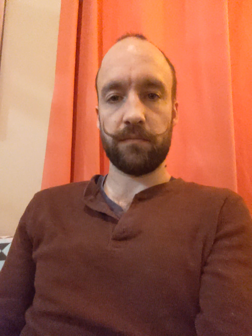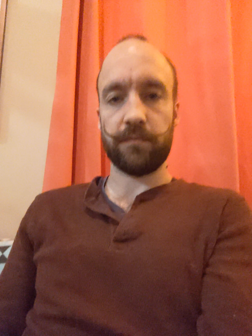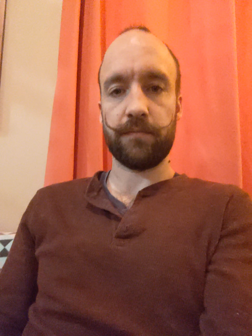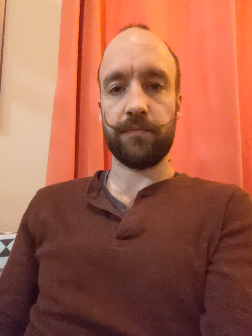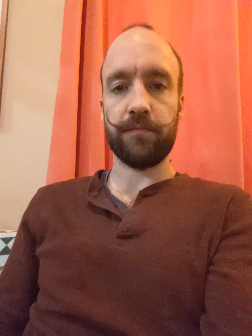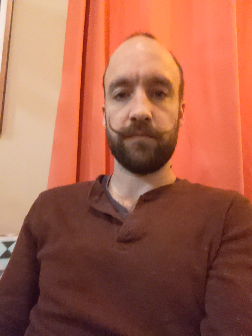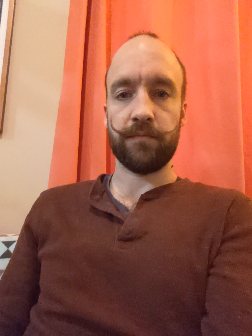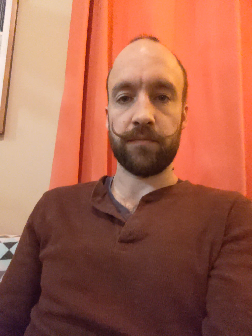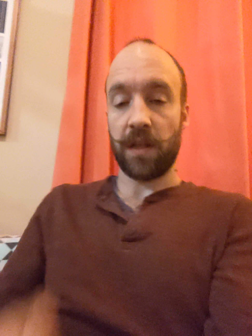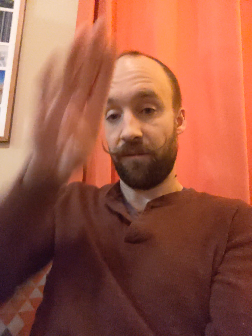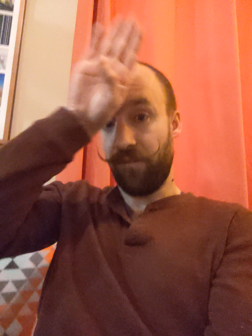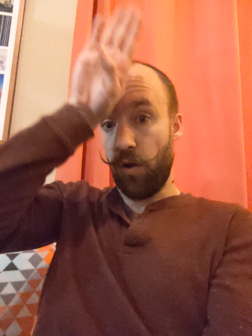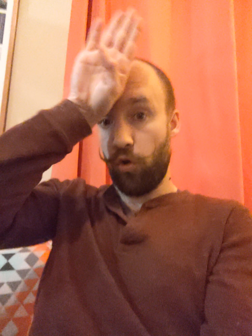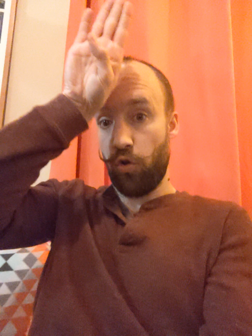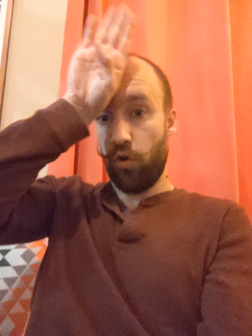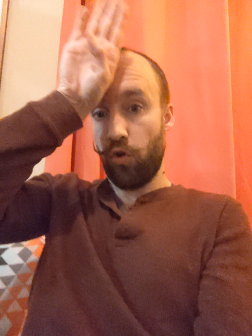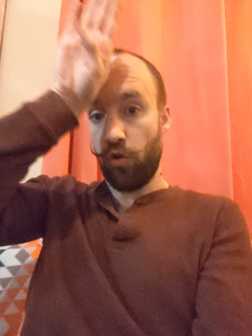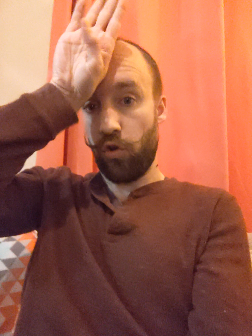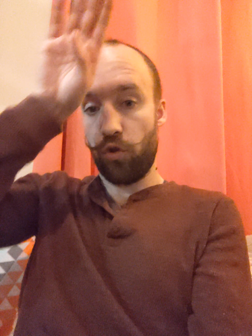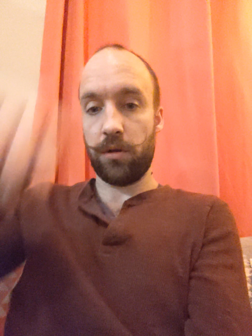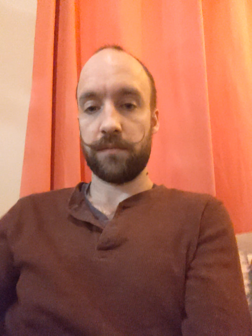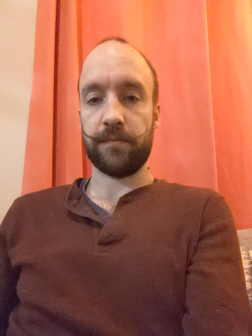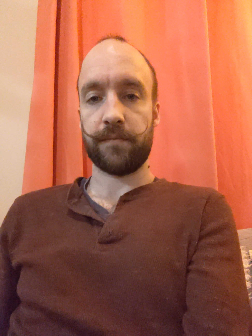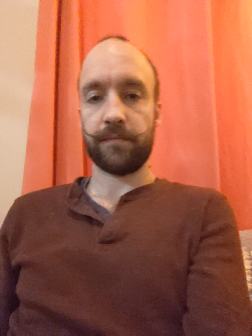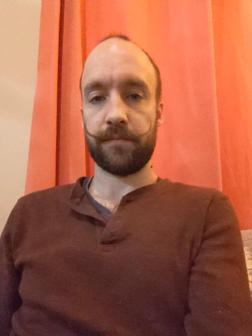fireman